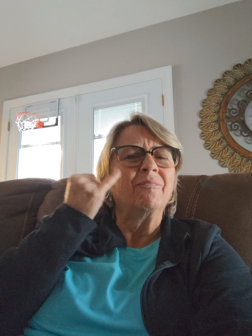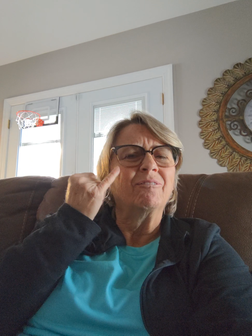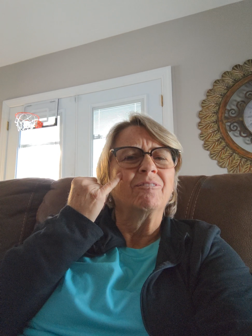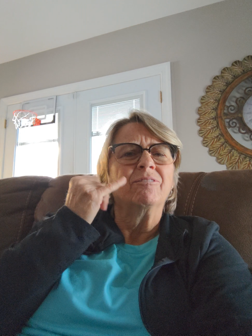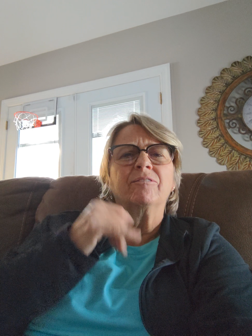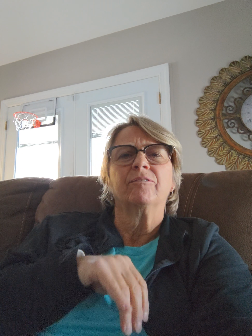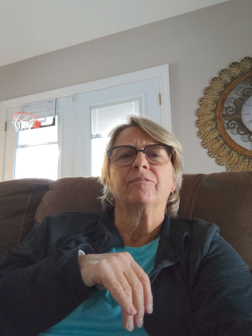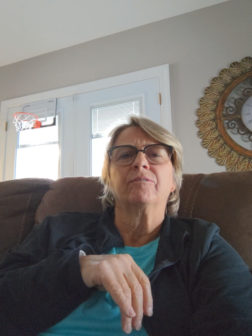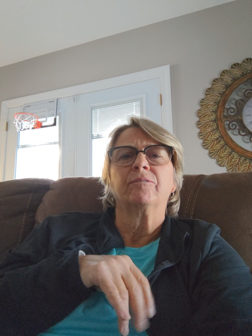if